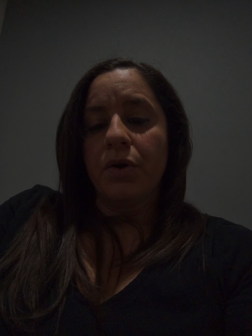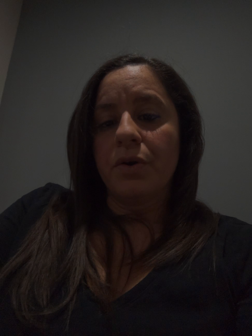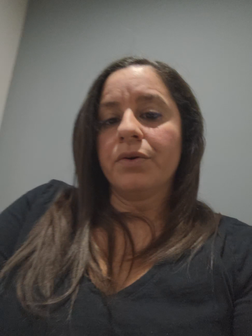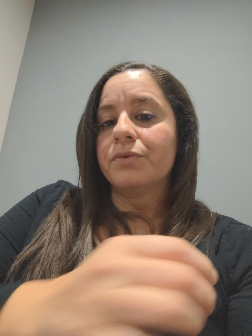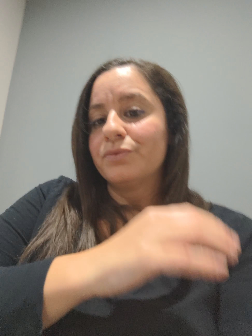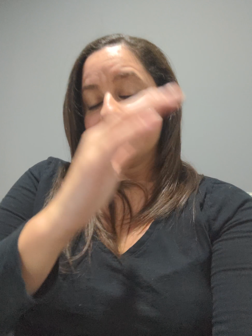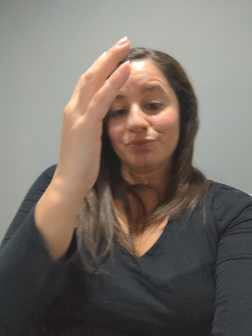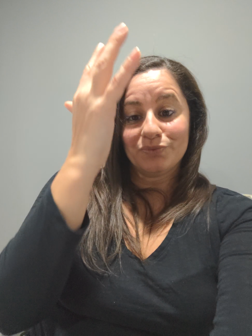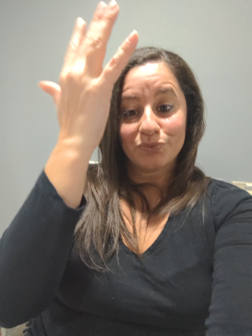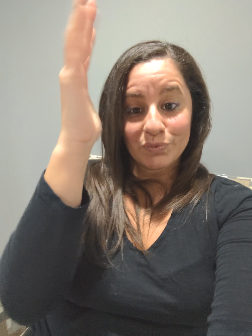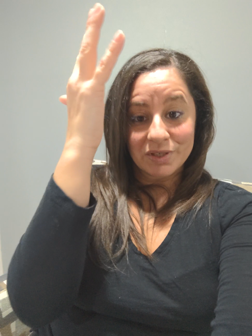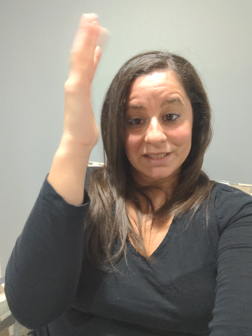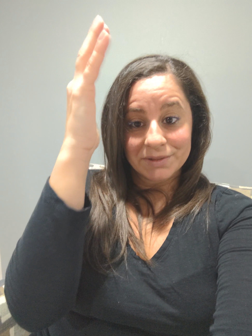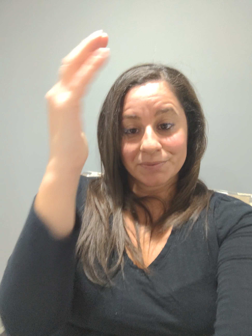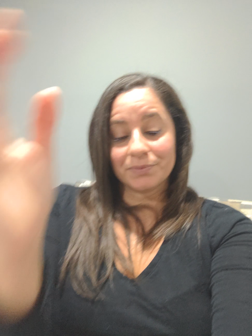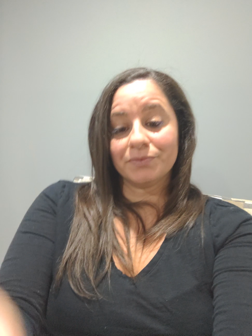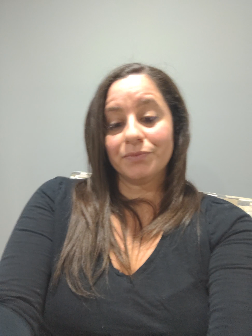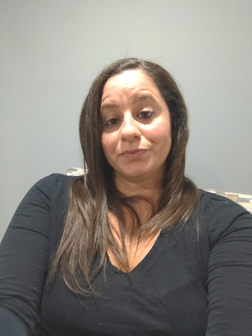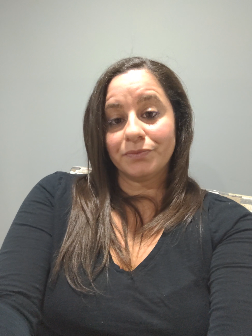tree